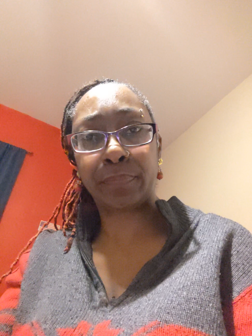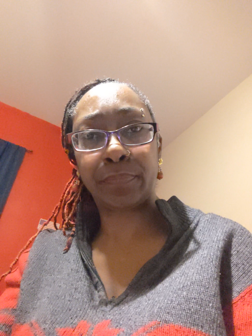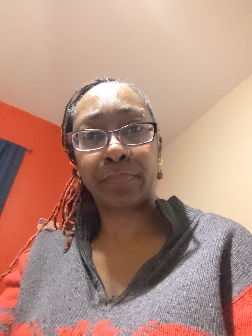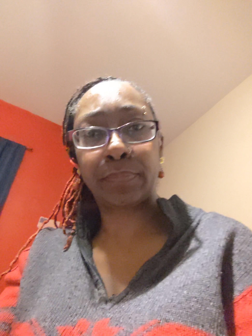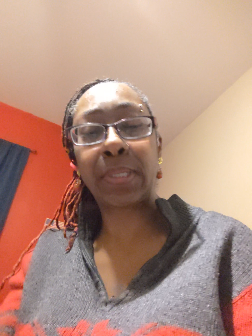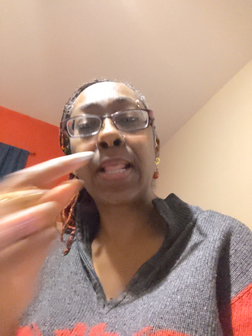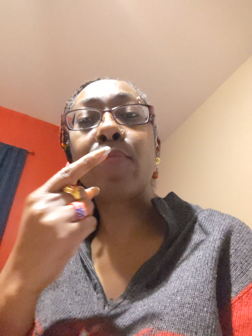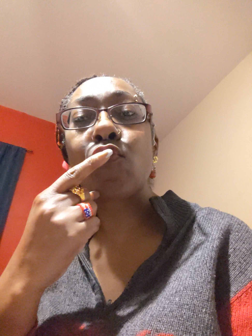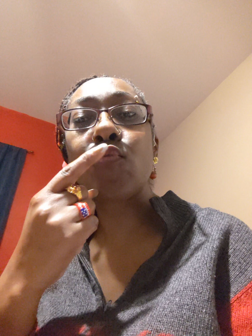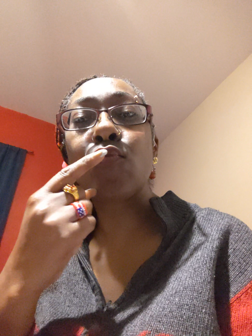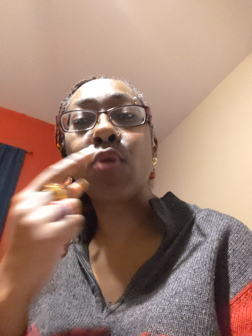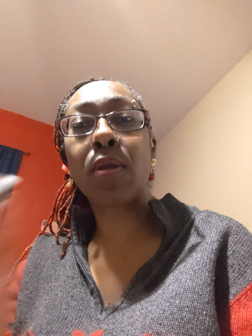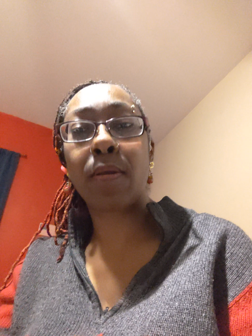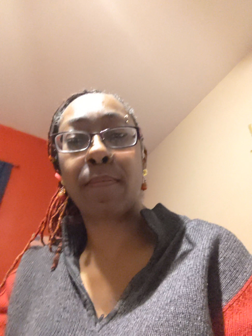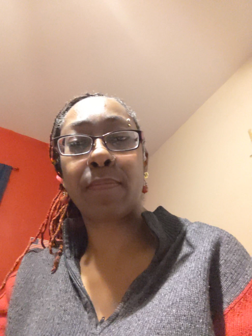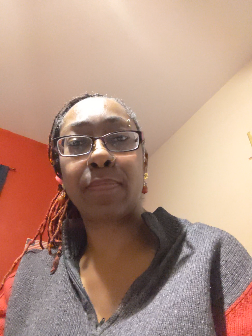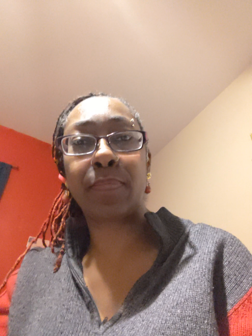lips